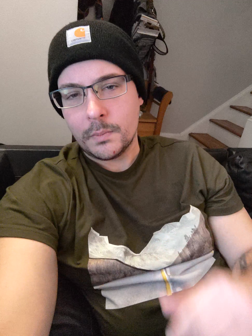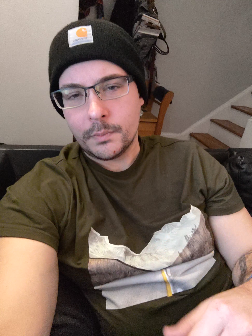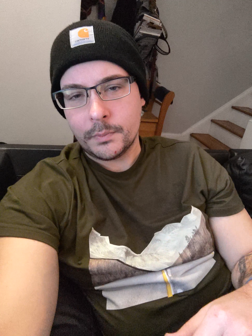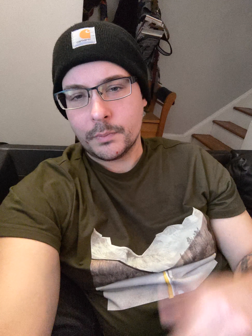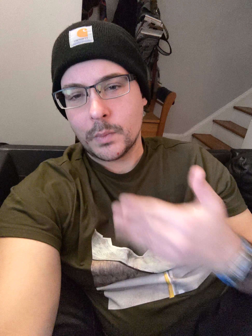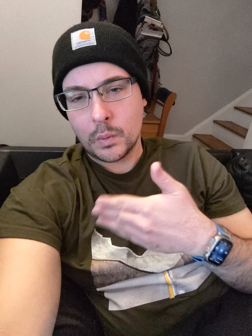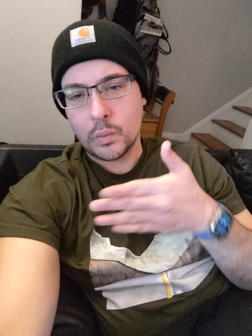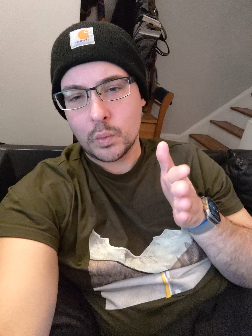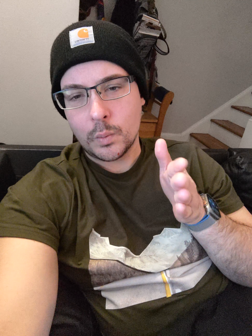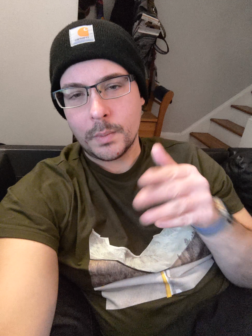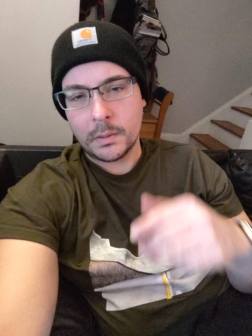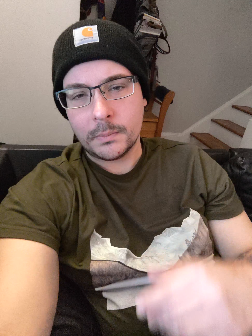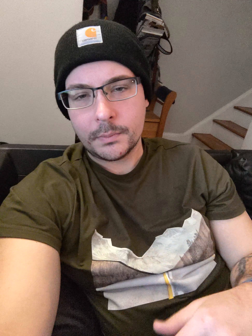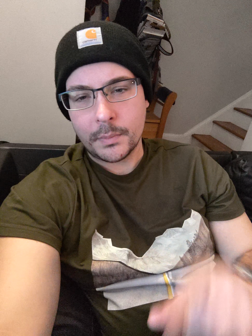room